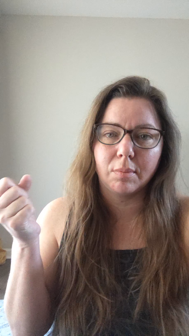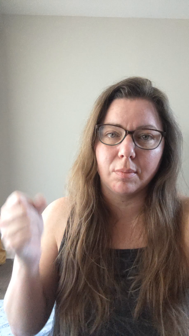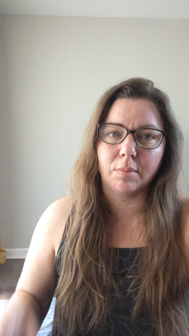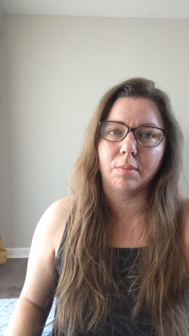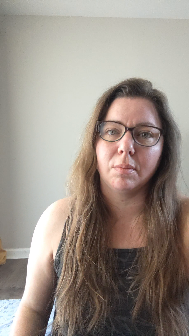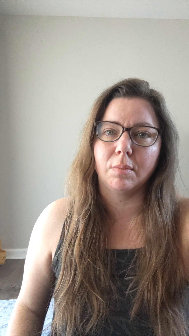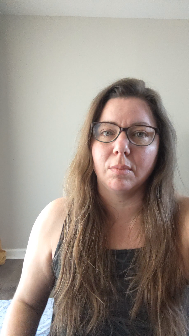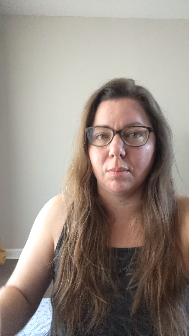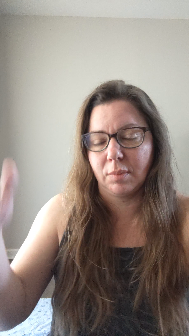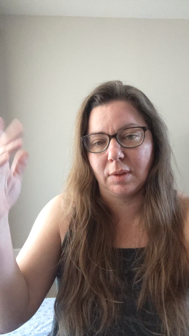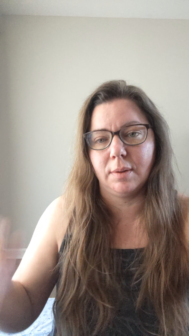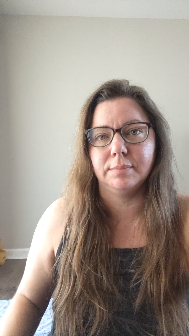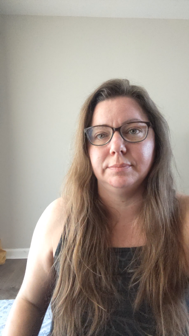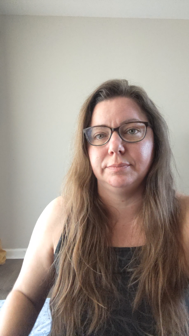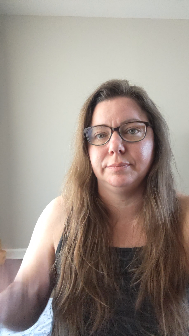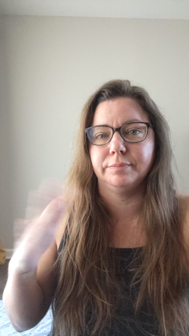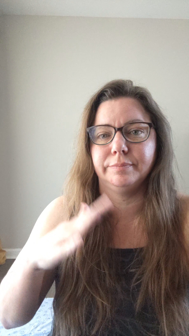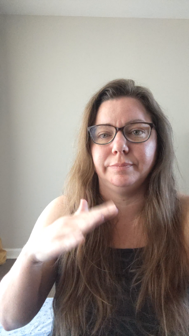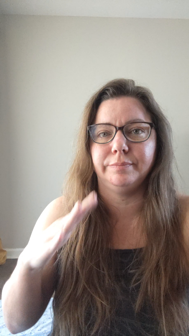clap